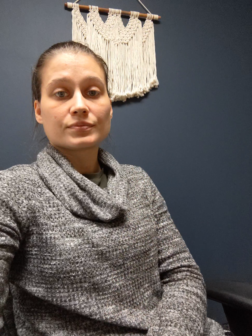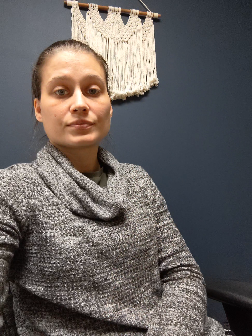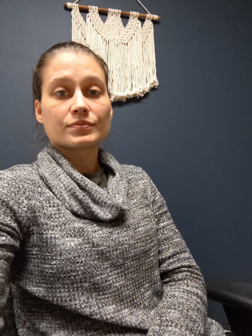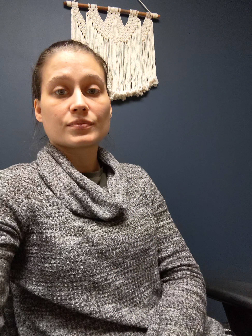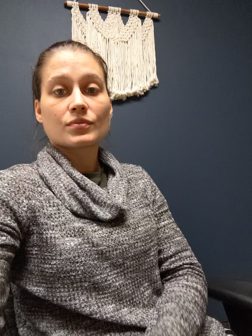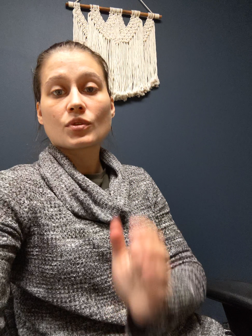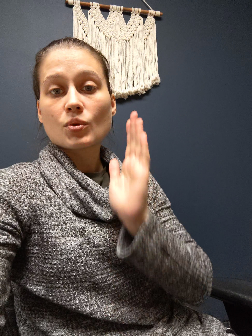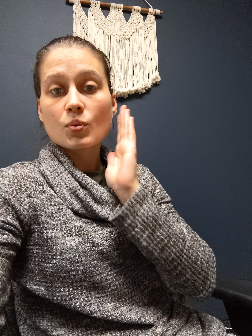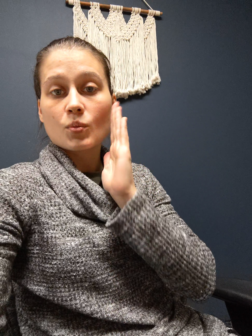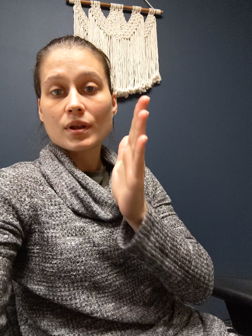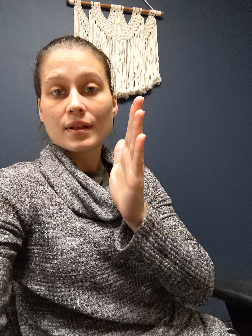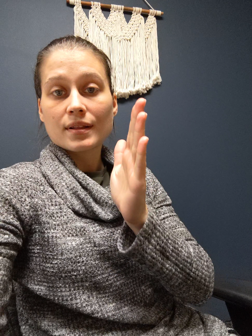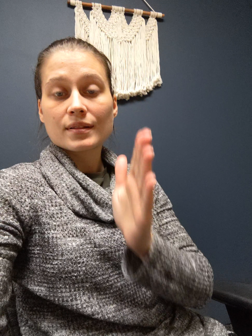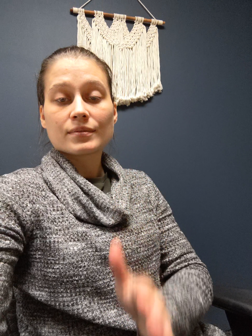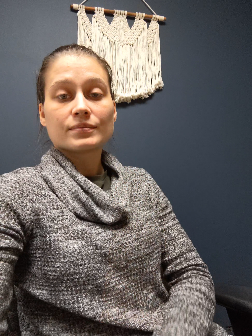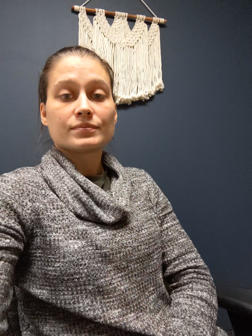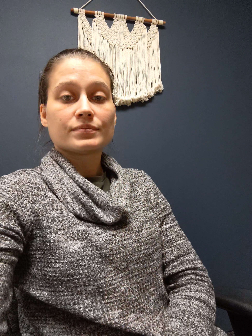will